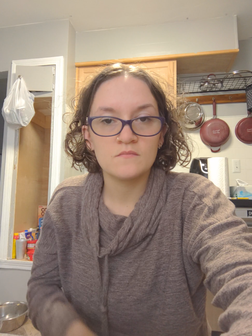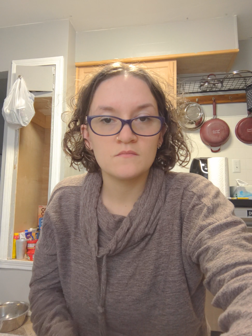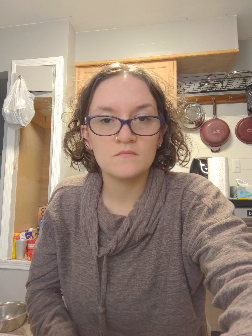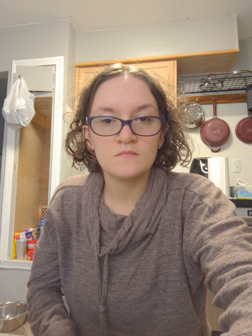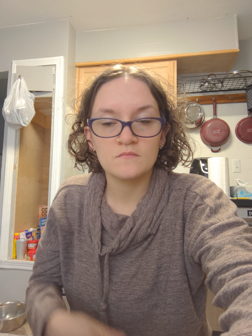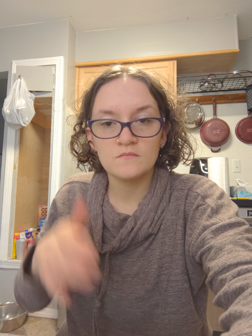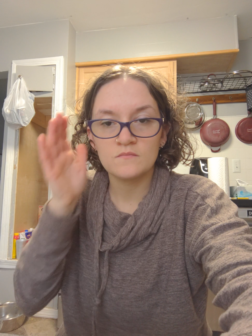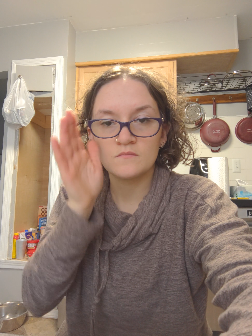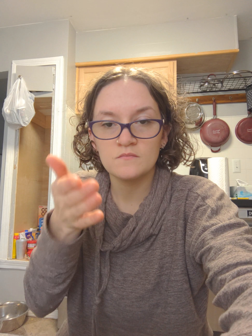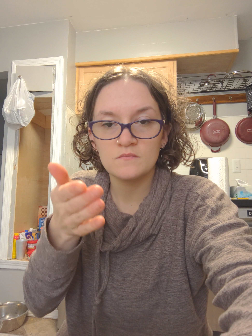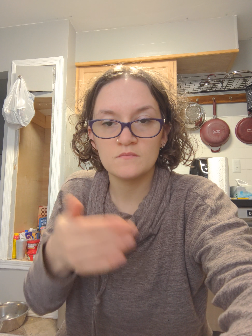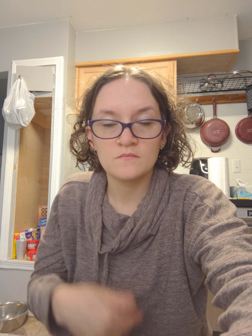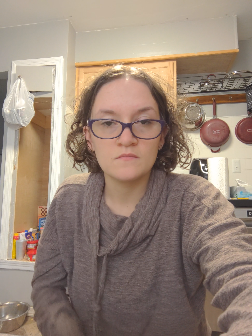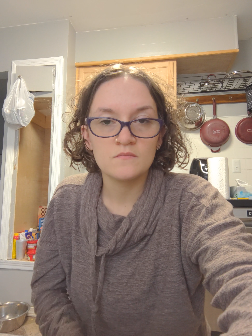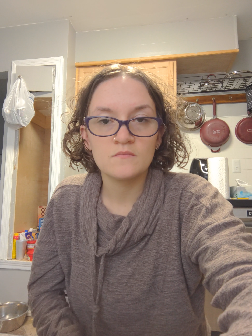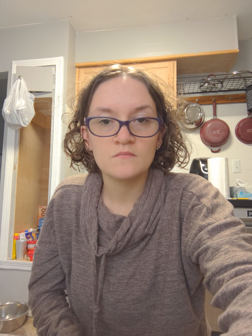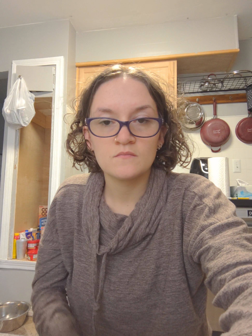will